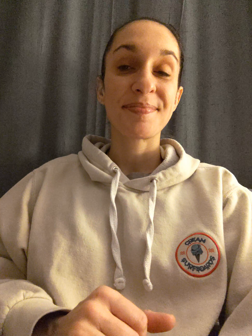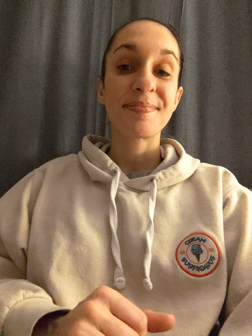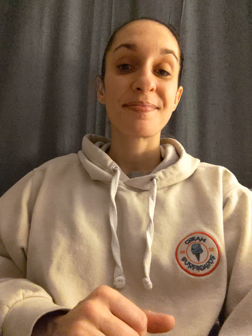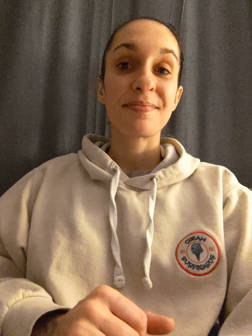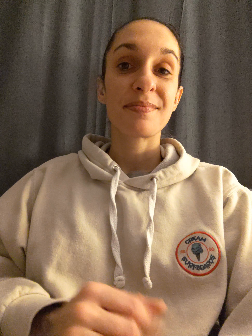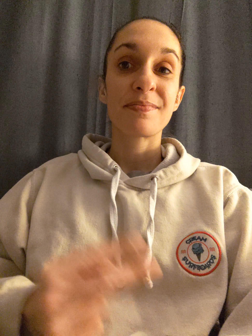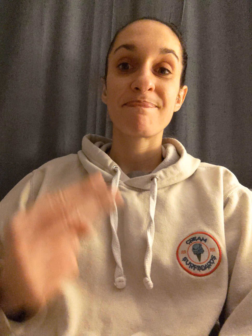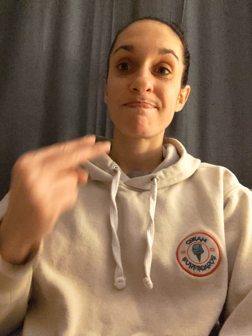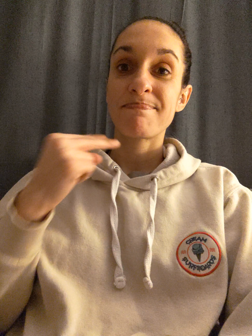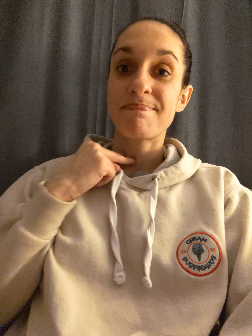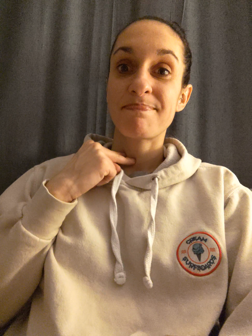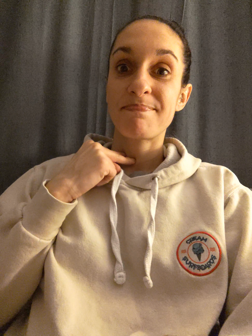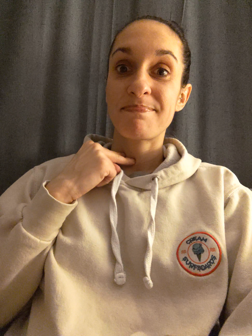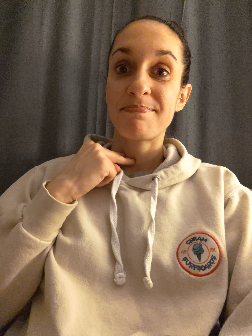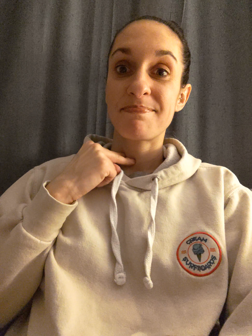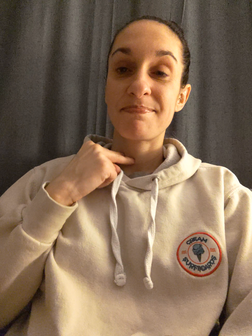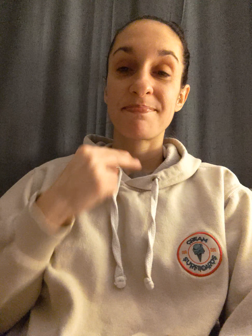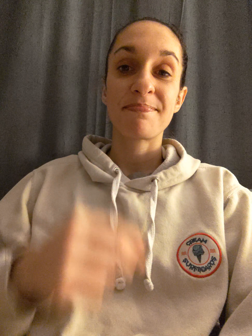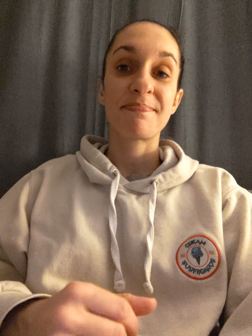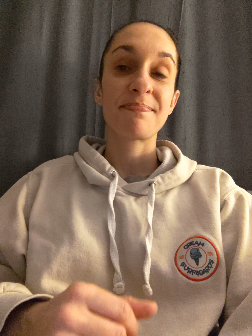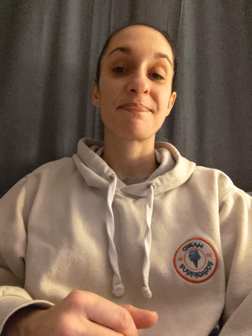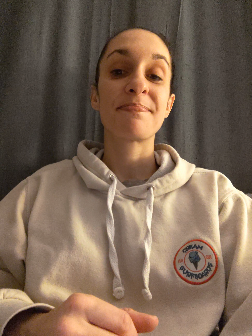stuck